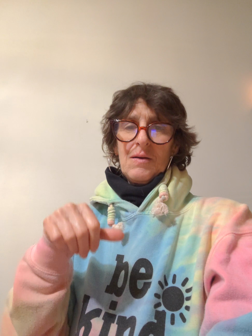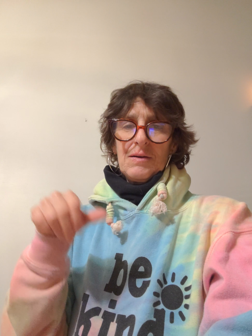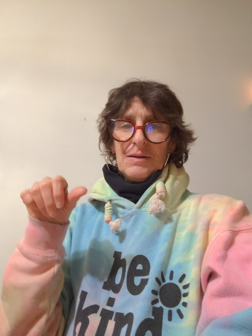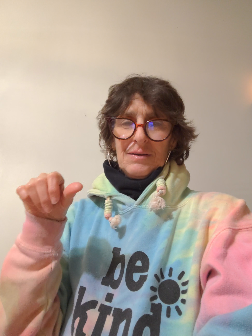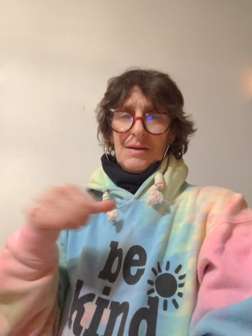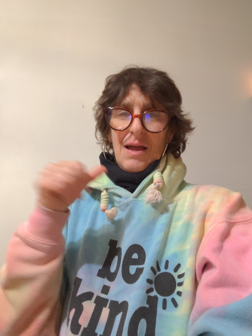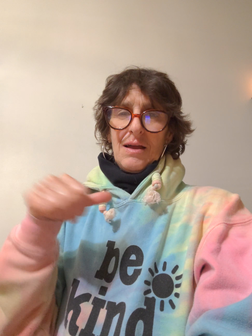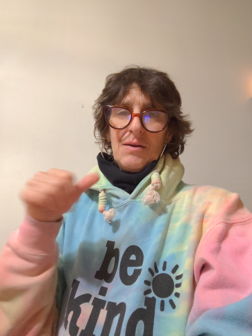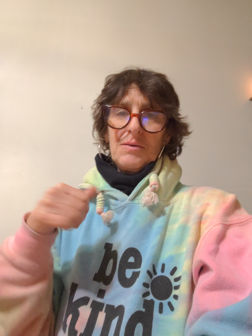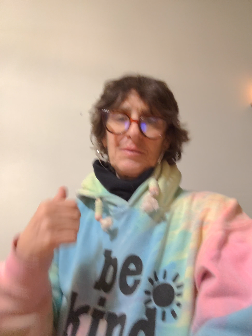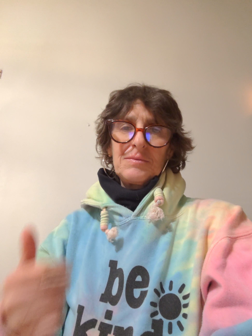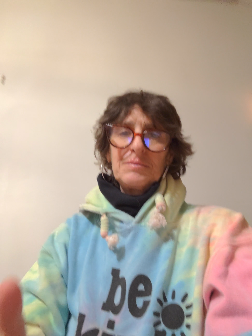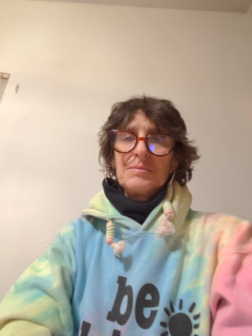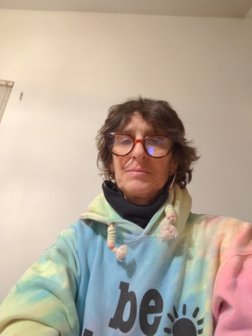carrot